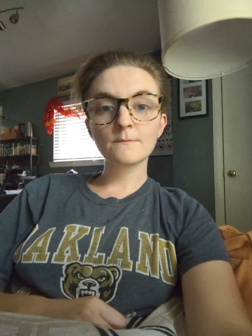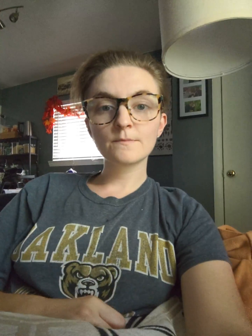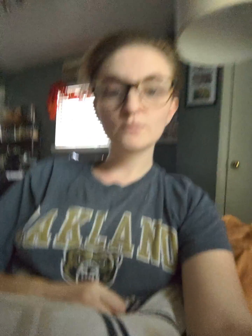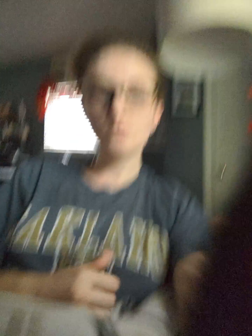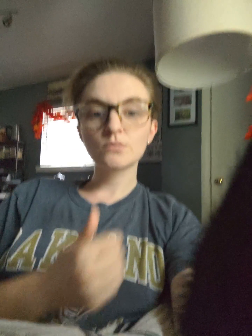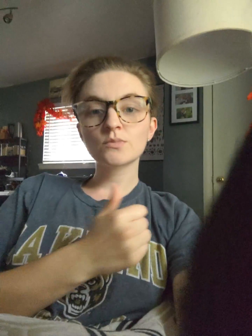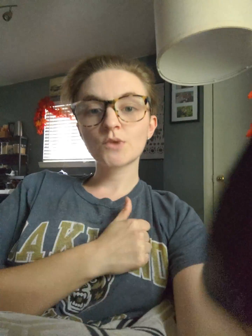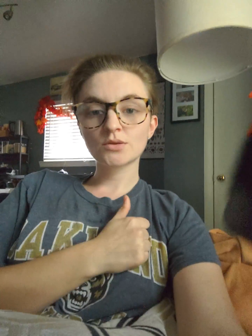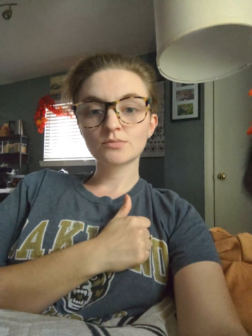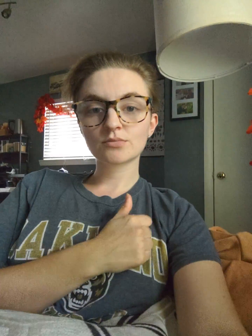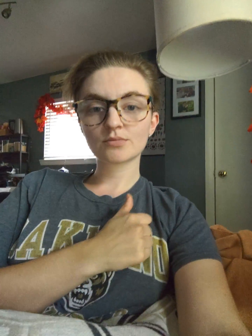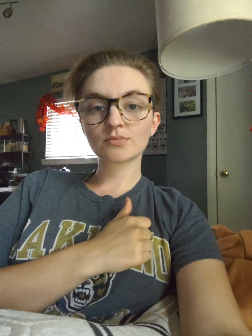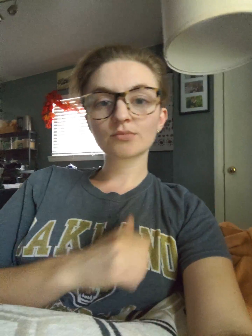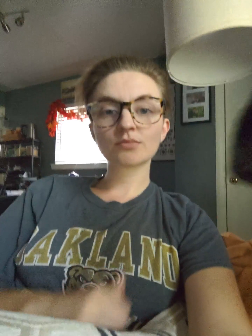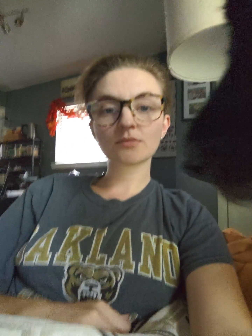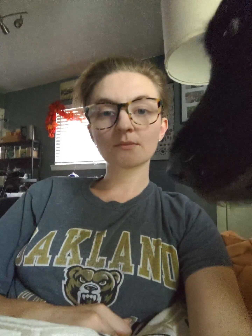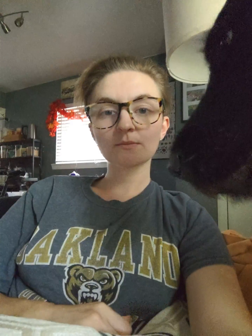hug